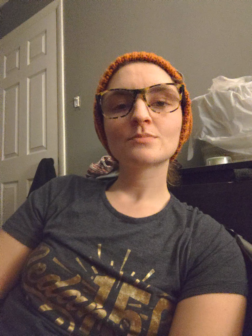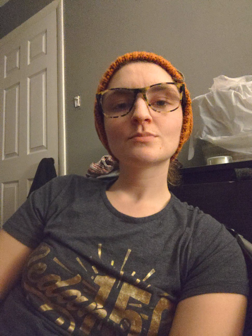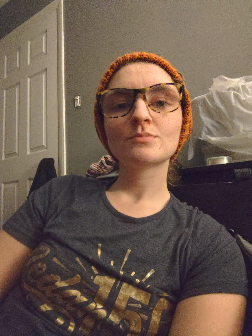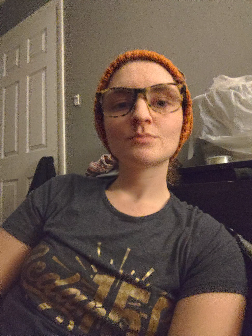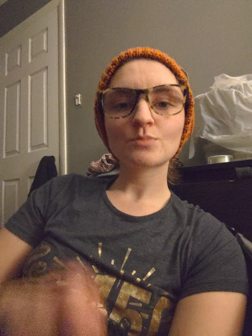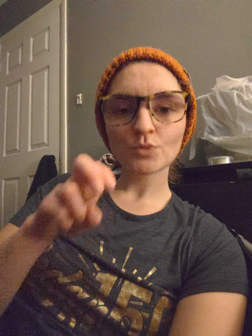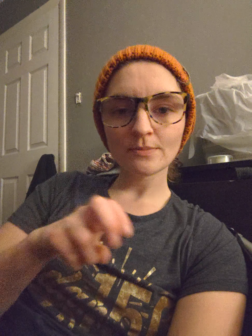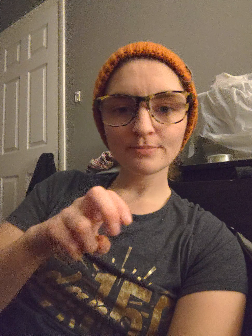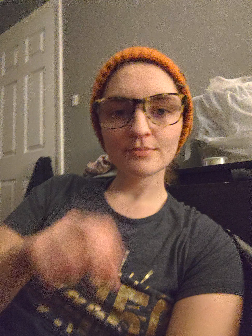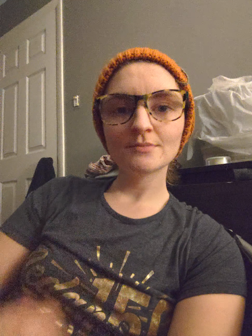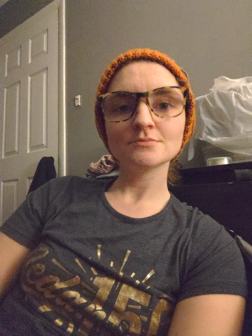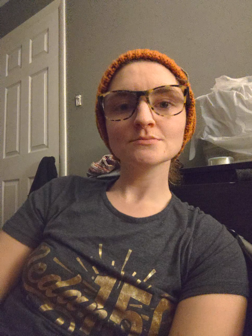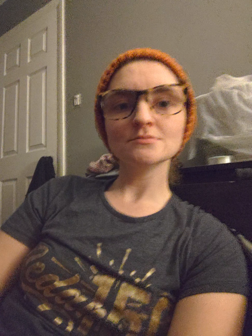chair